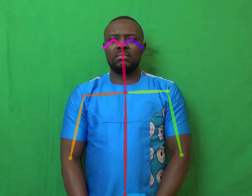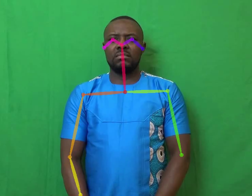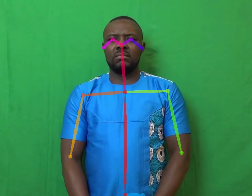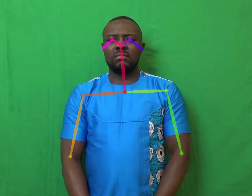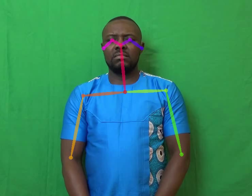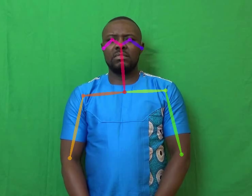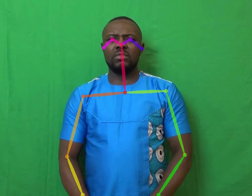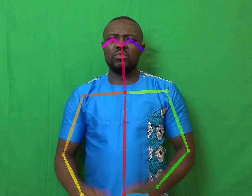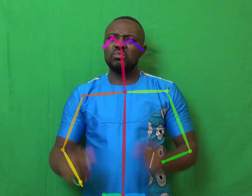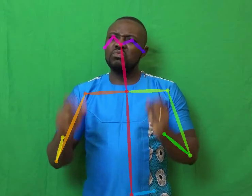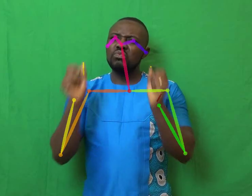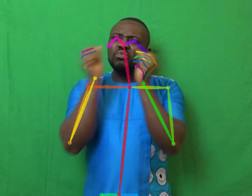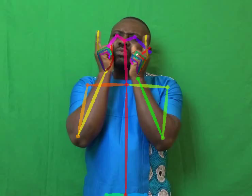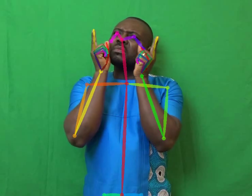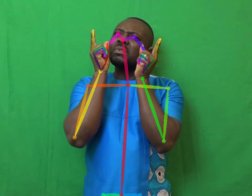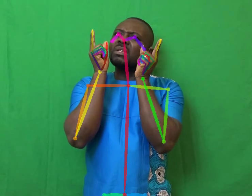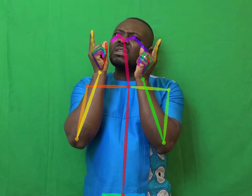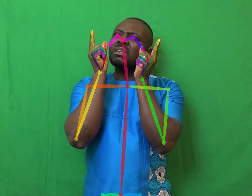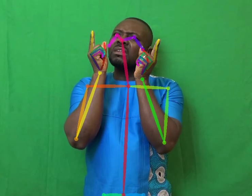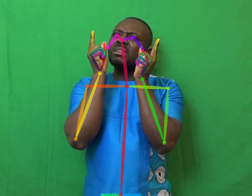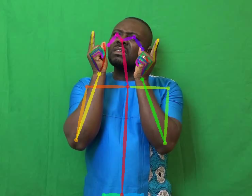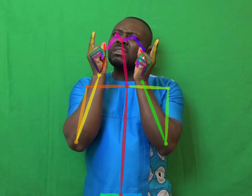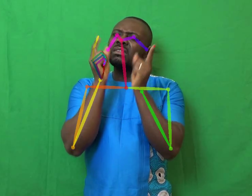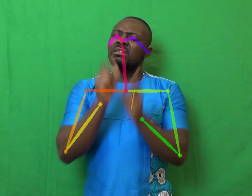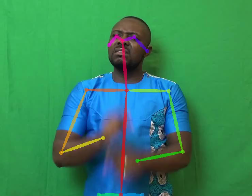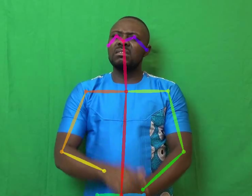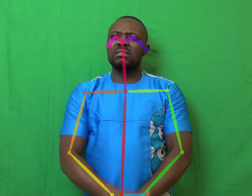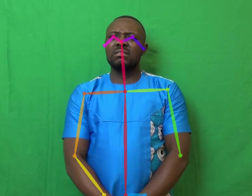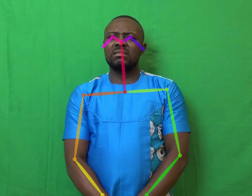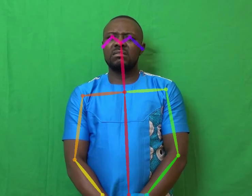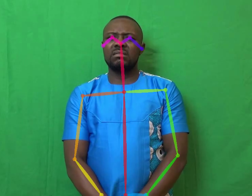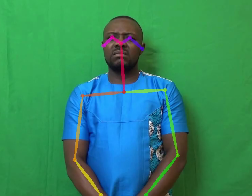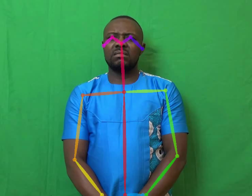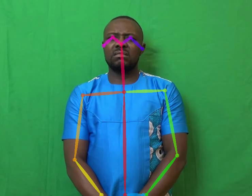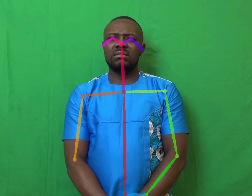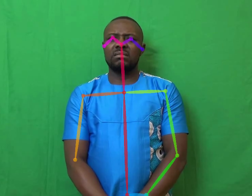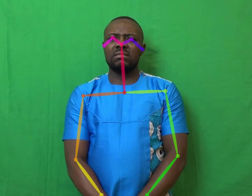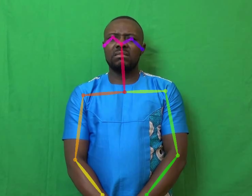surprised